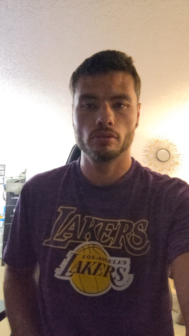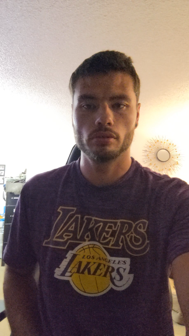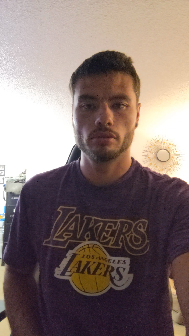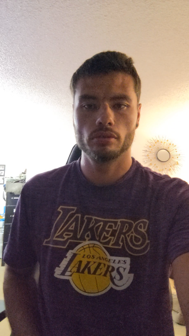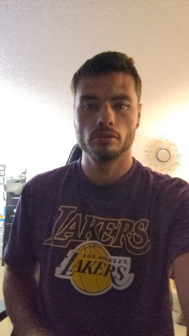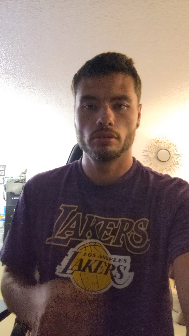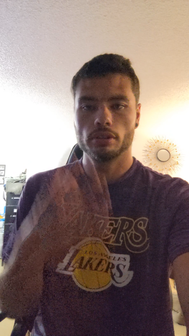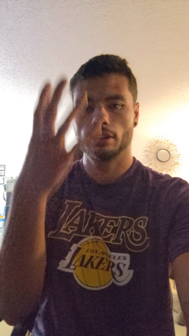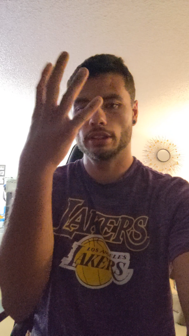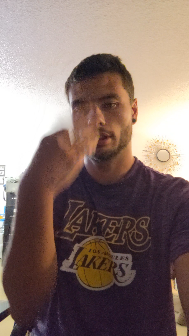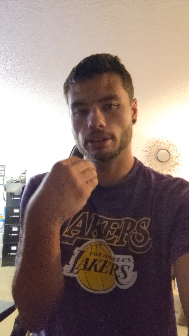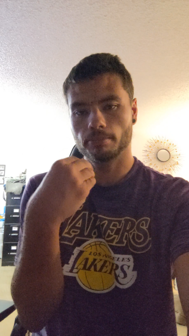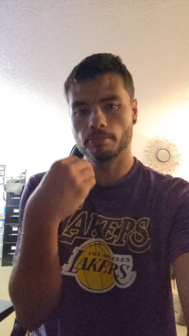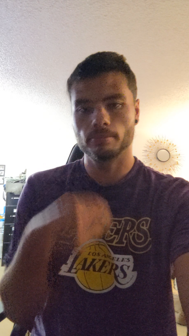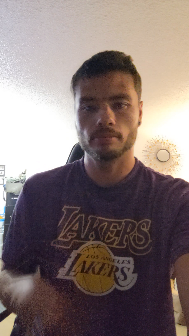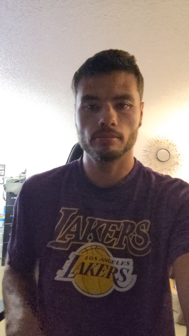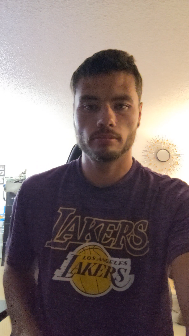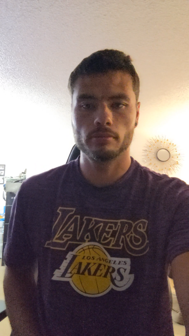asleep